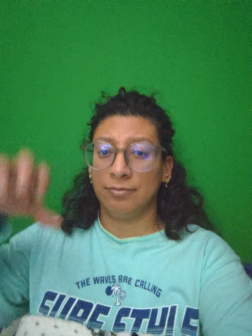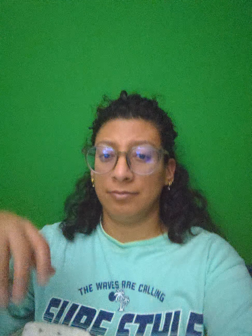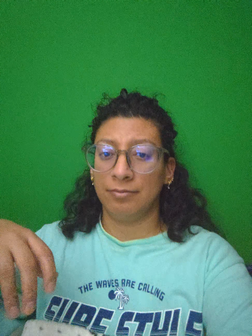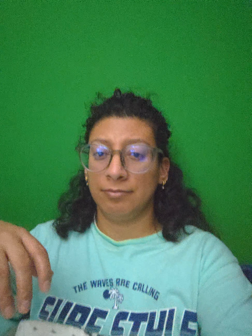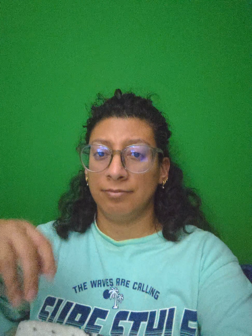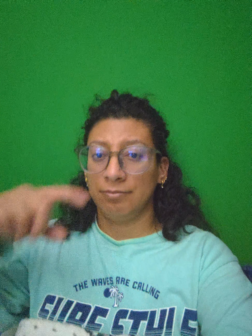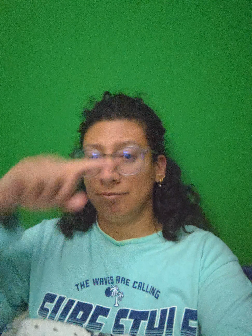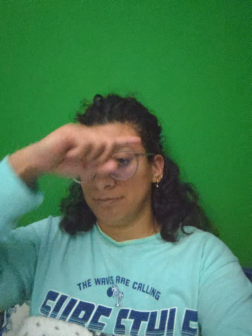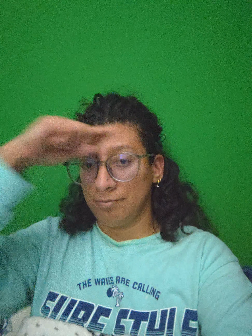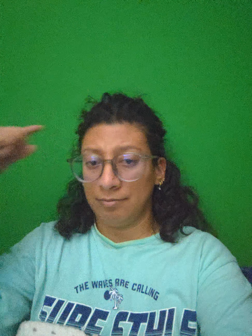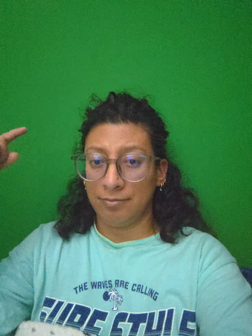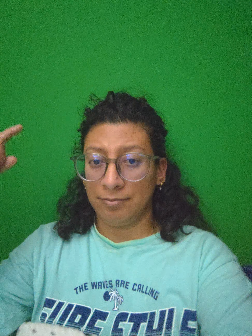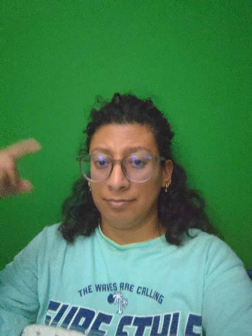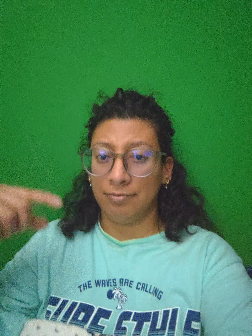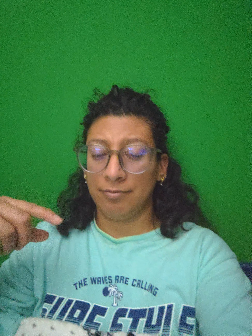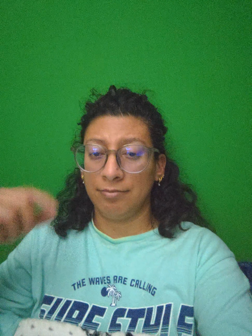black